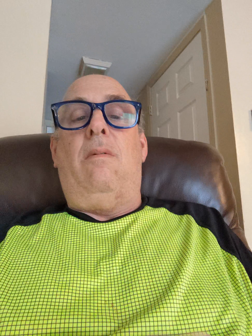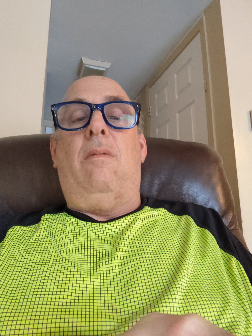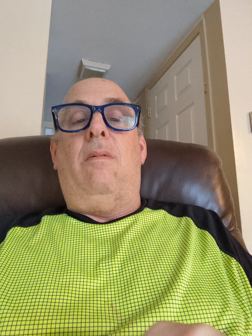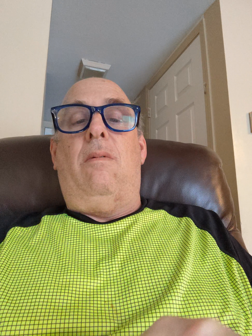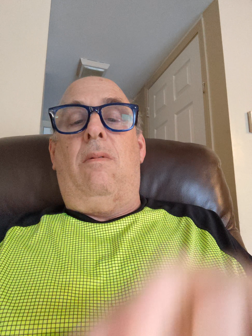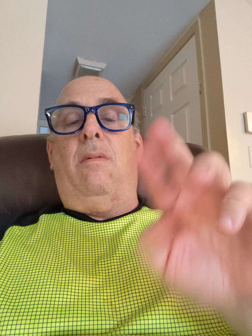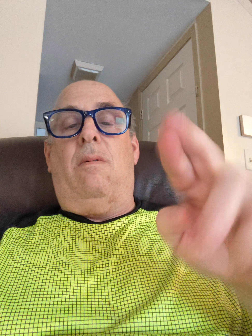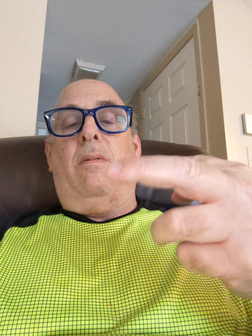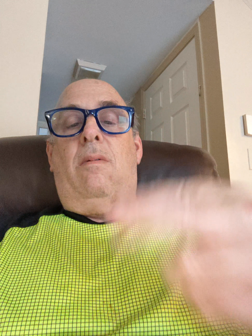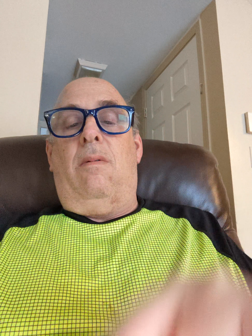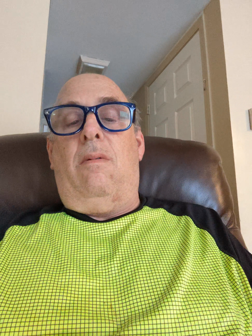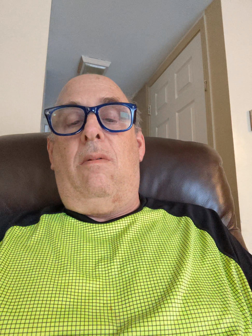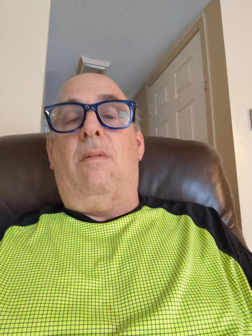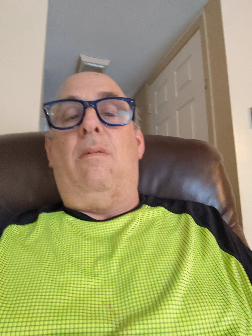room